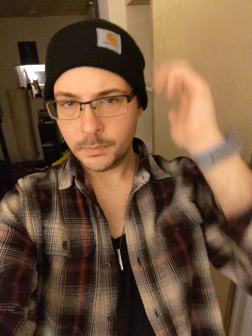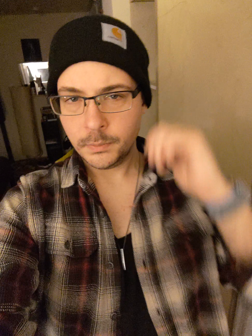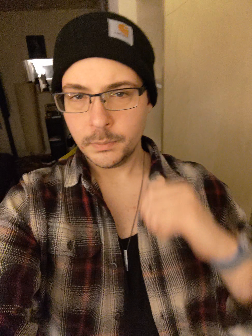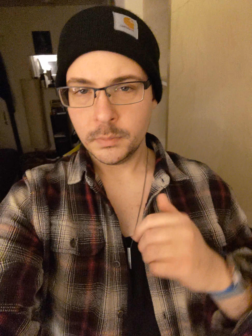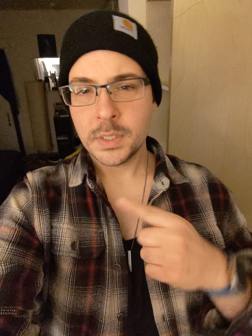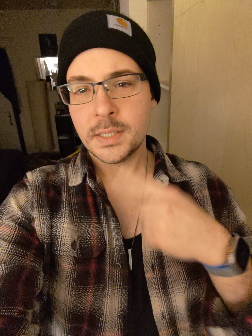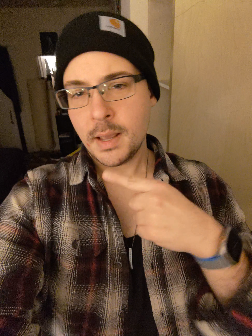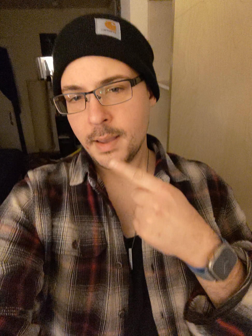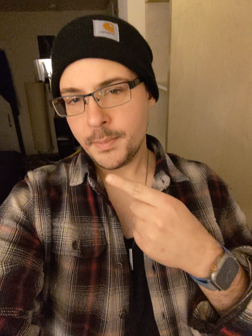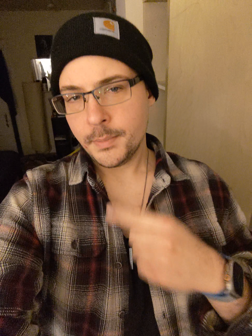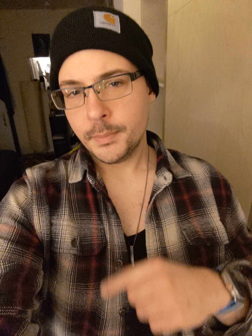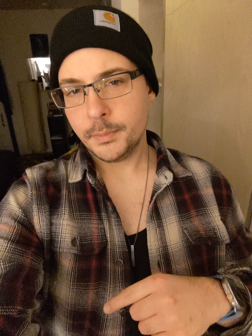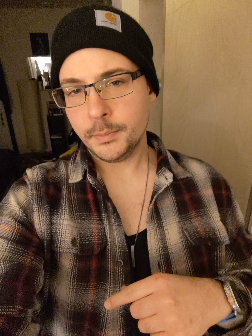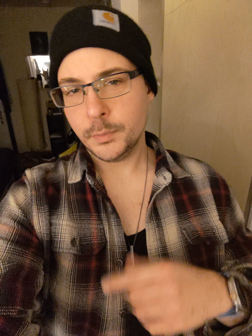say